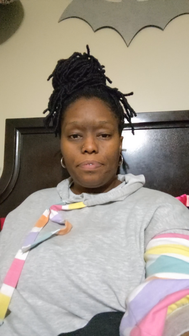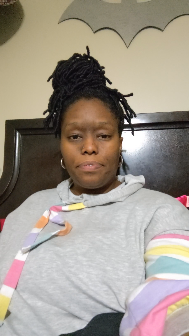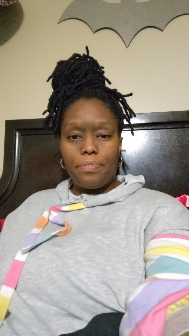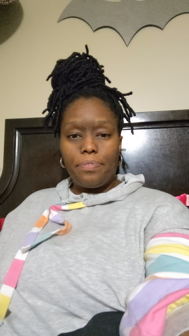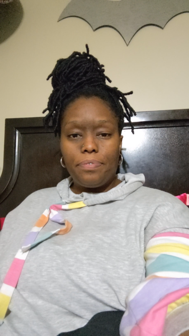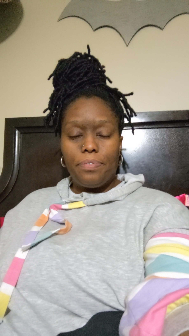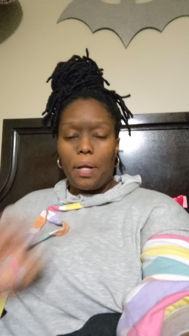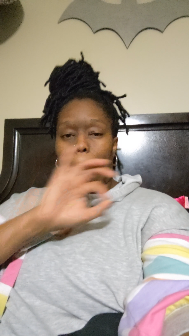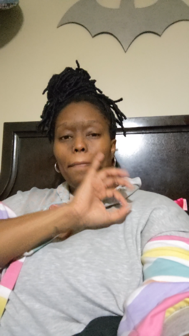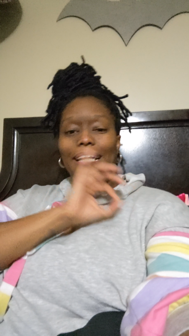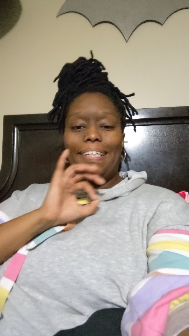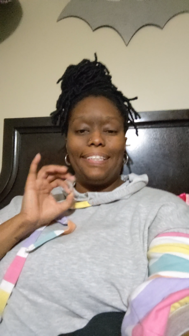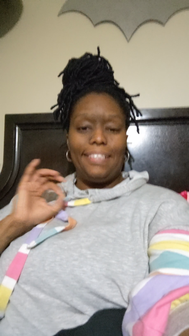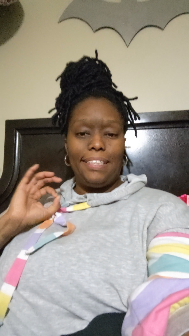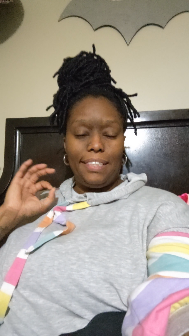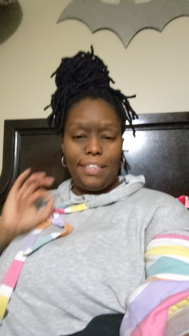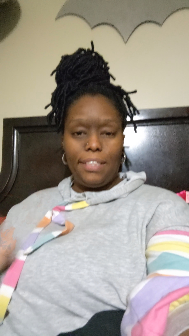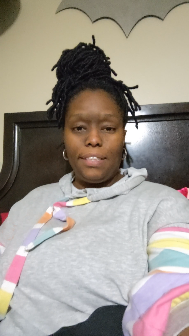beads